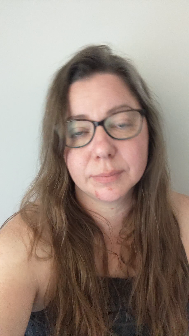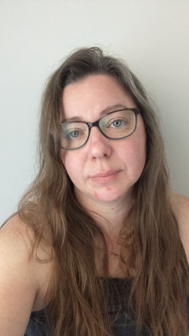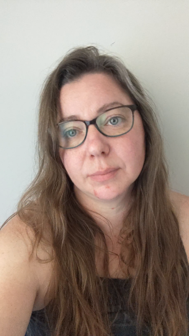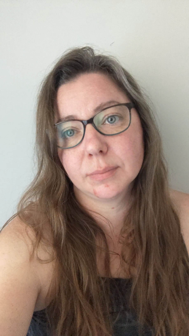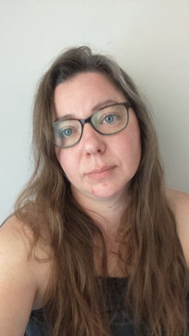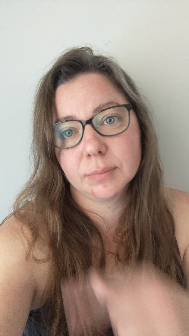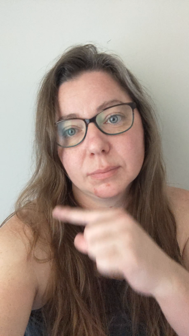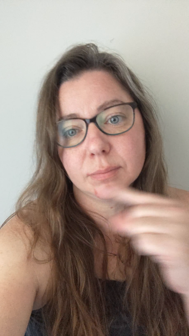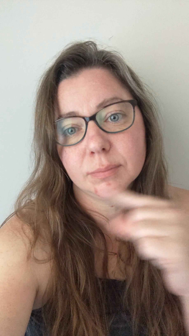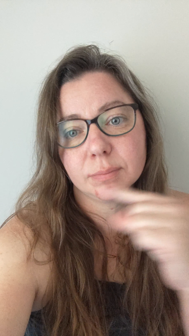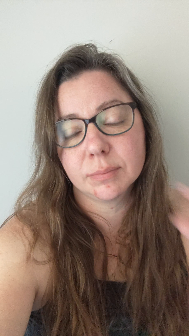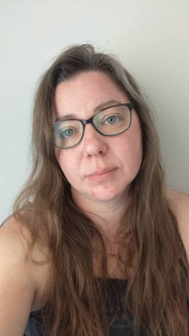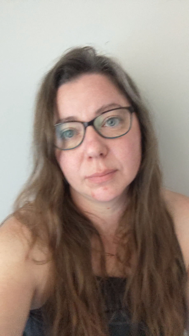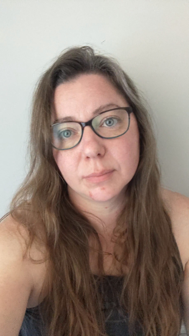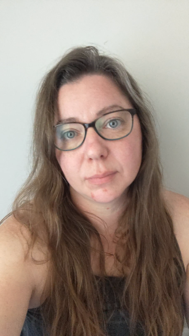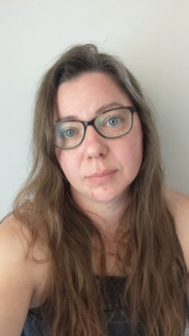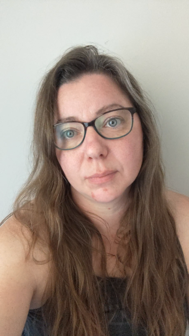glue